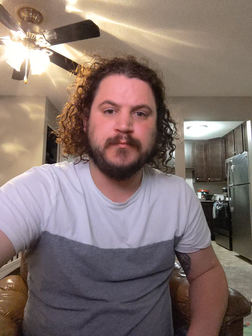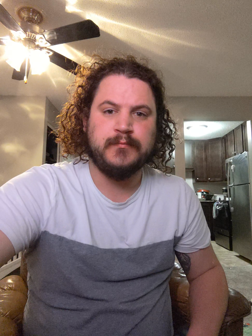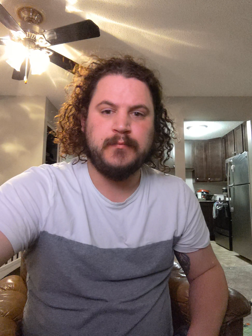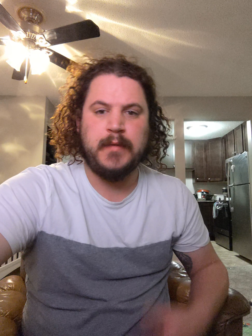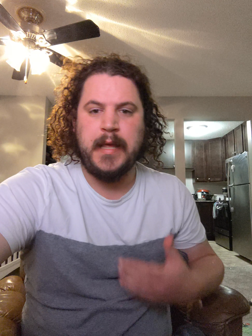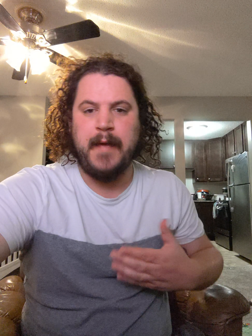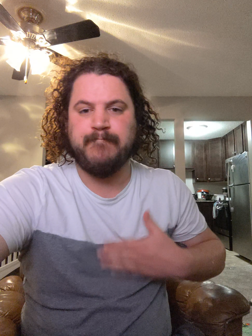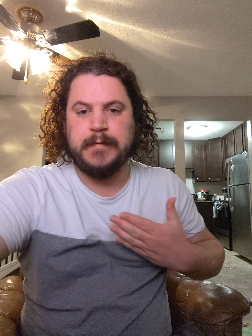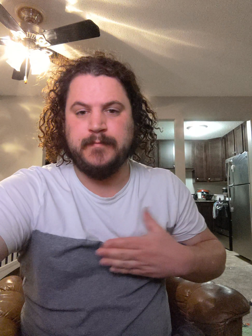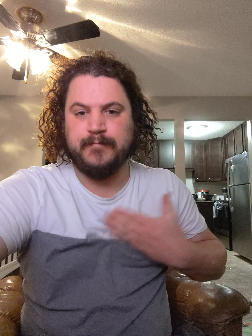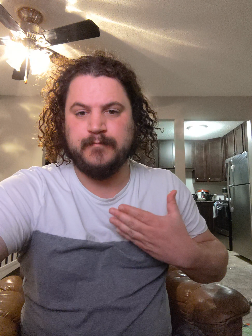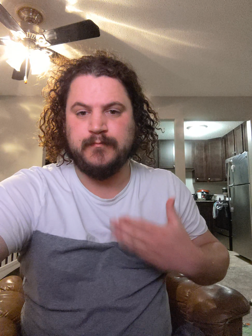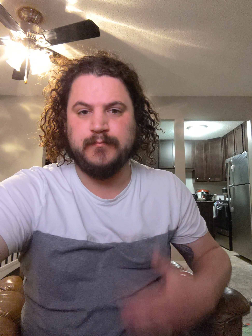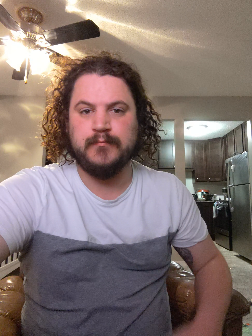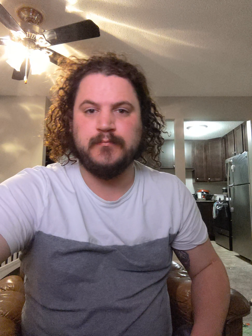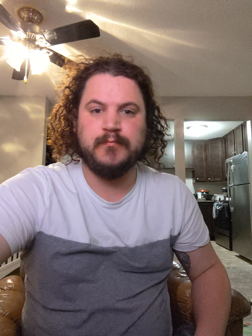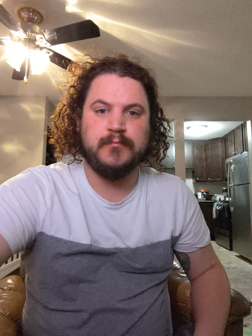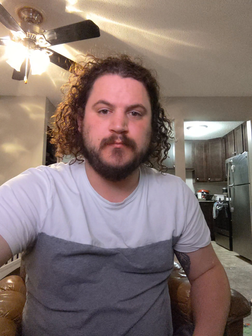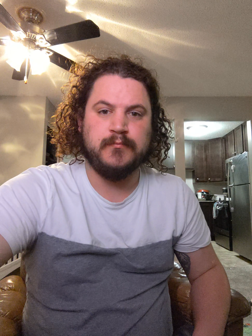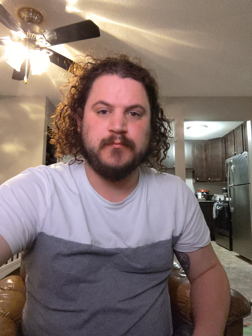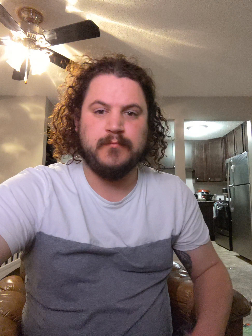happy